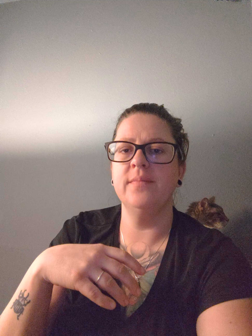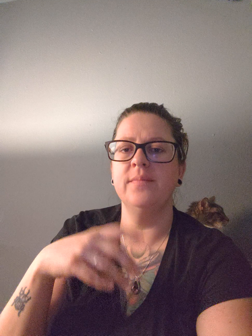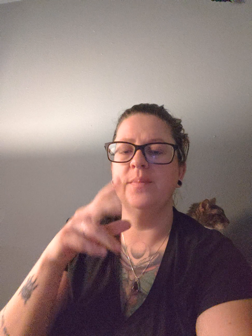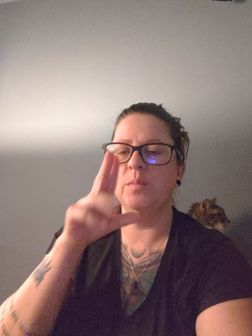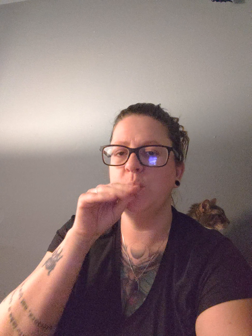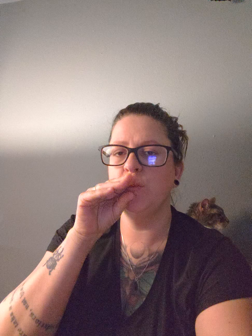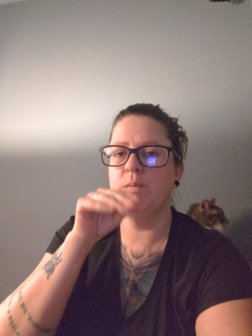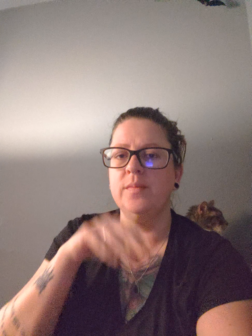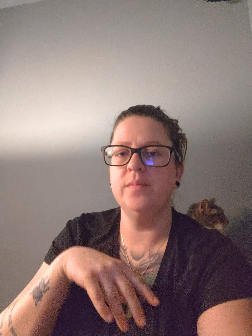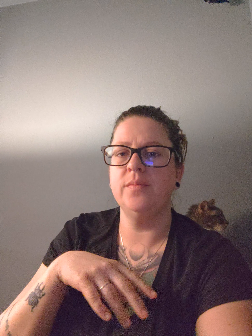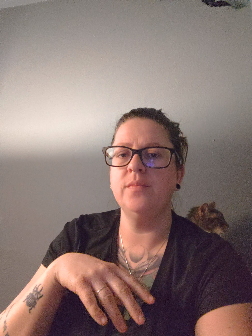goose